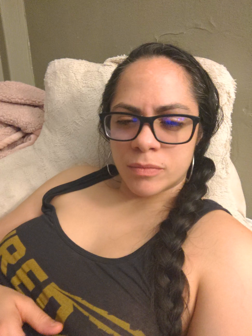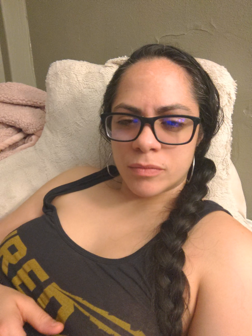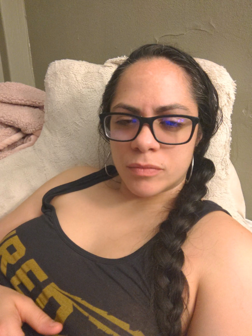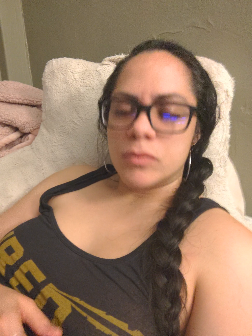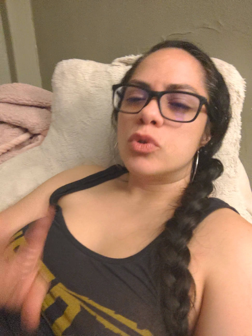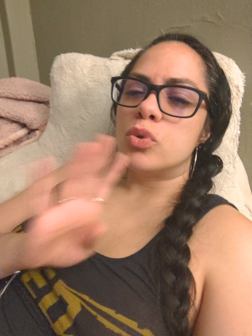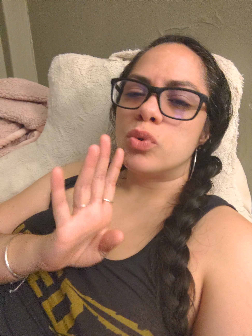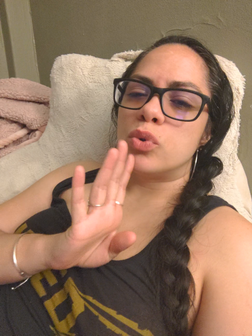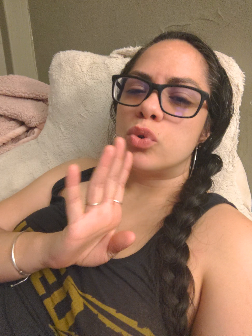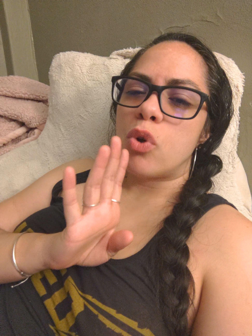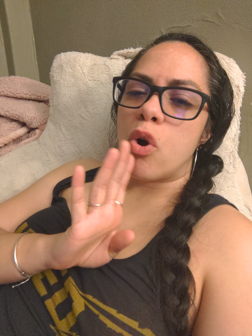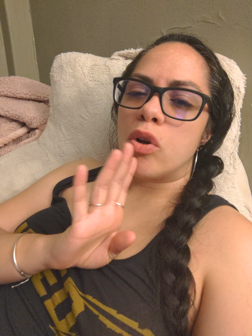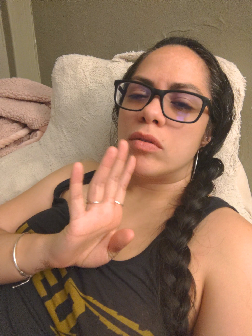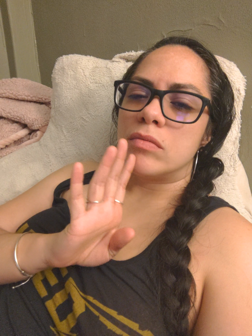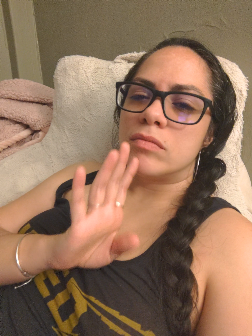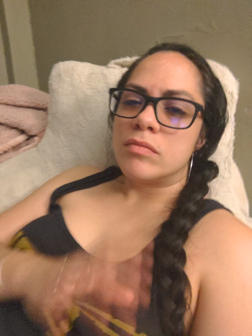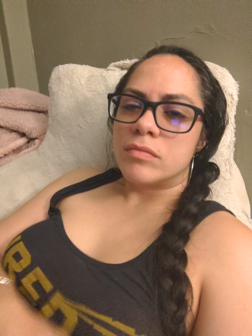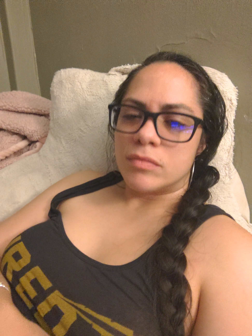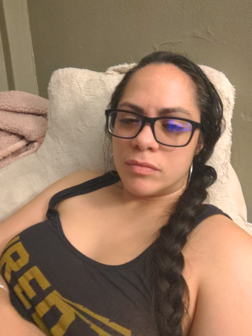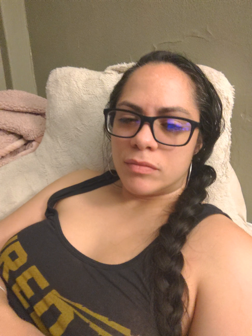talk